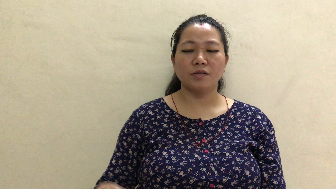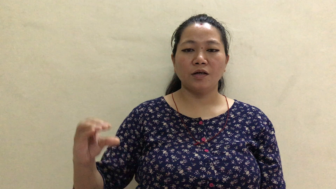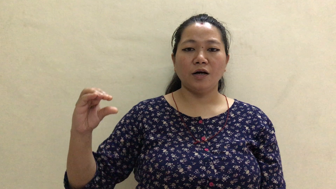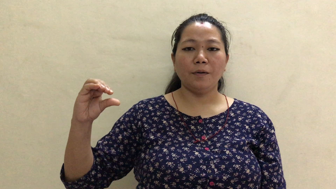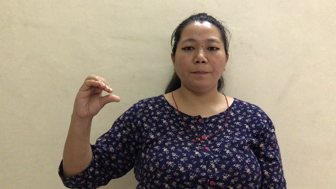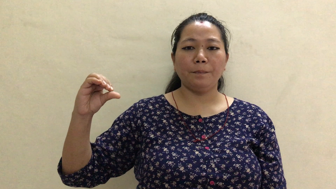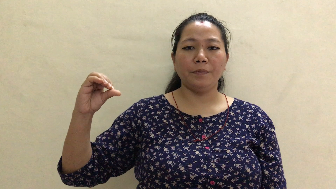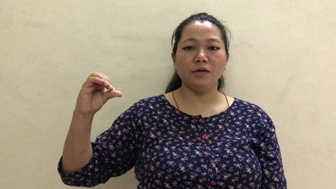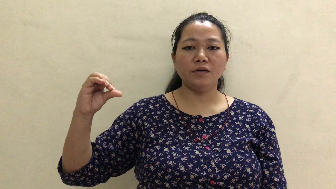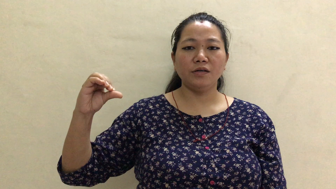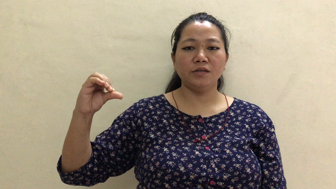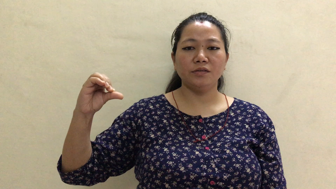प